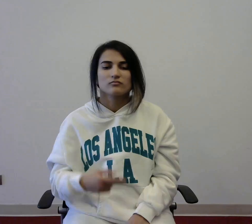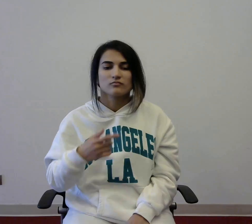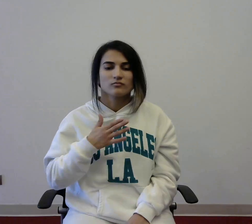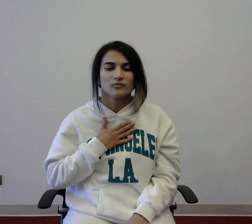mən